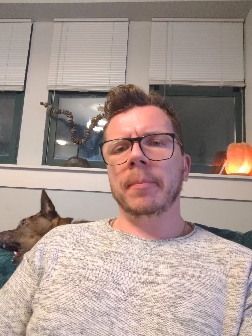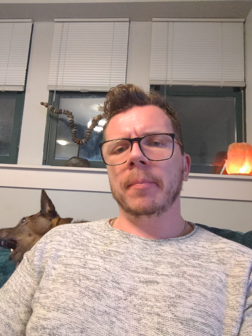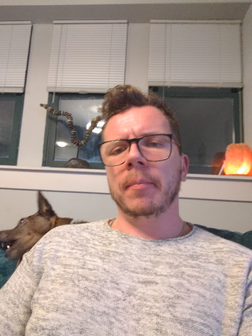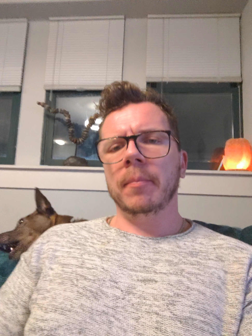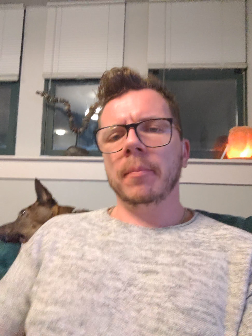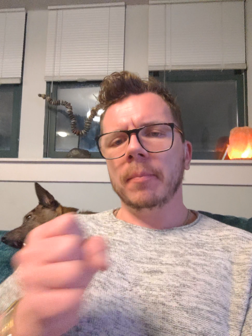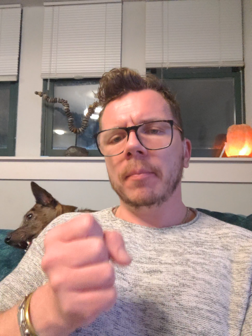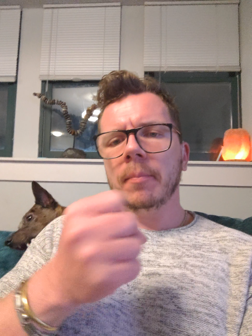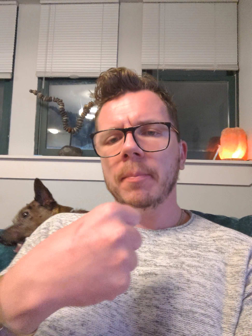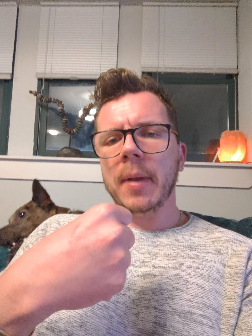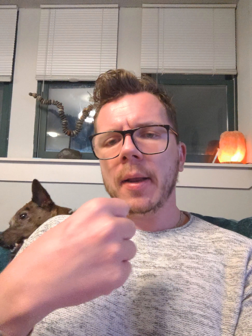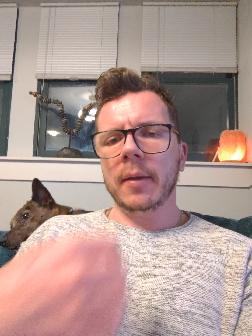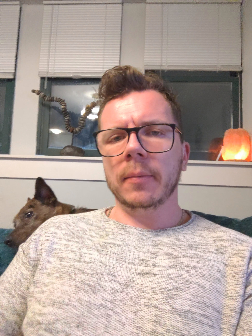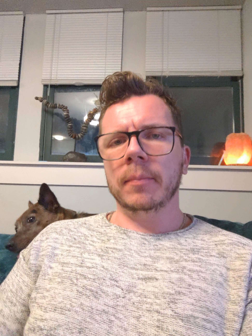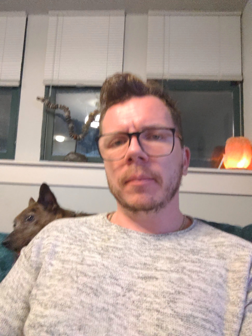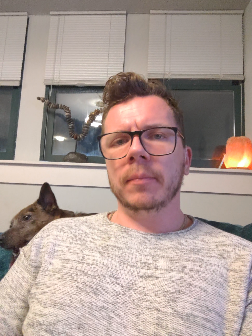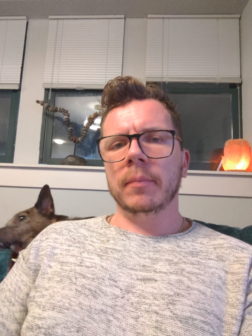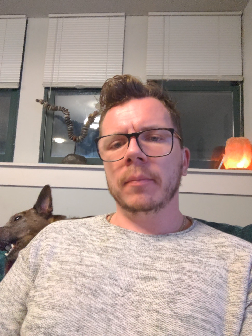make